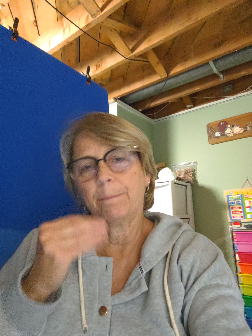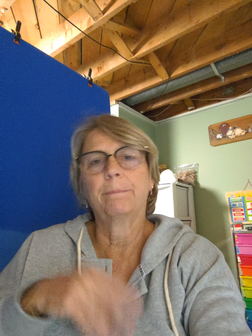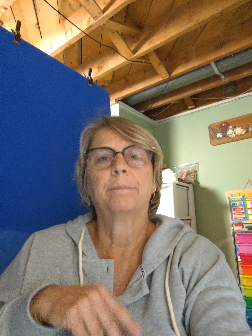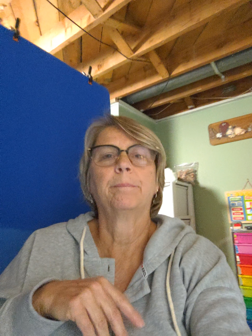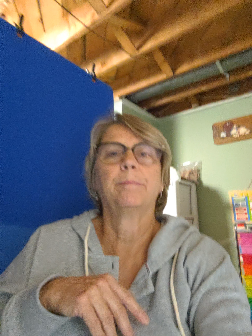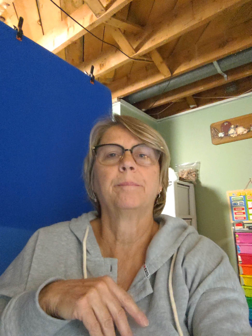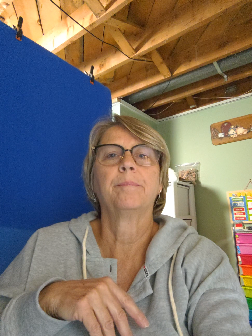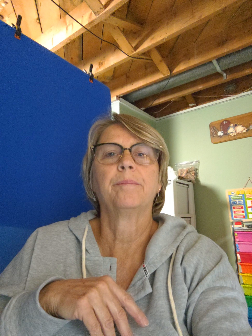nap